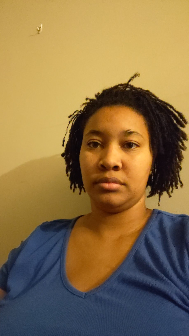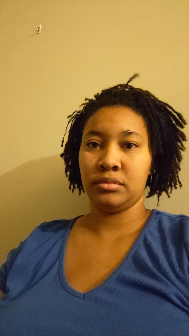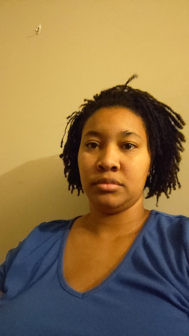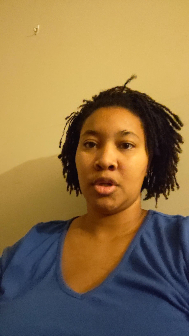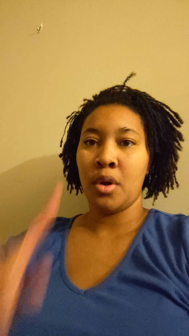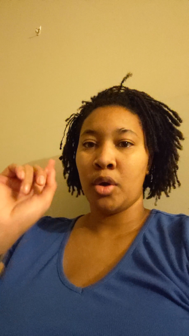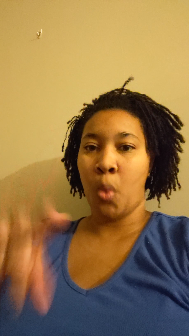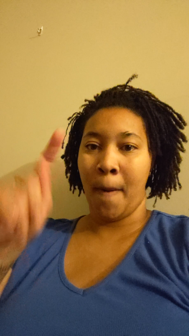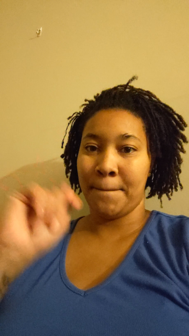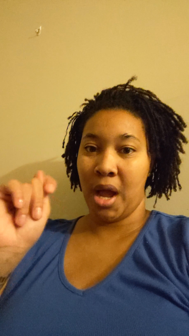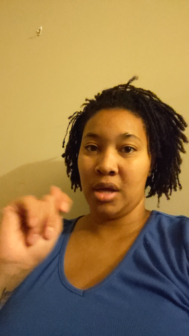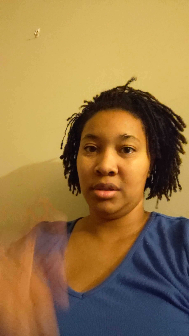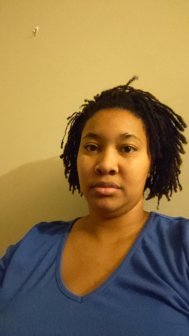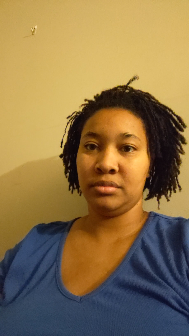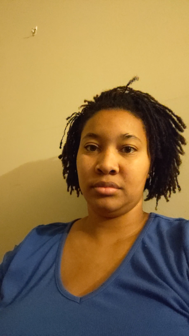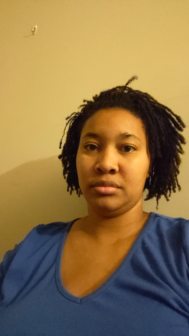go potty